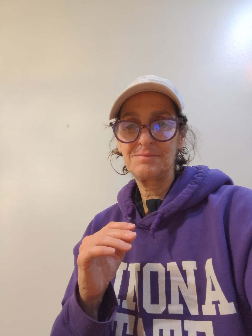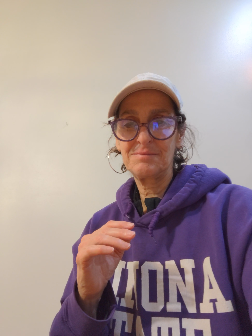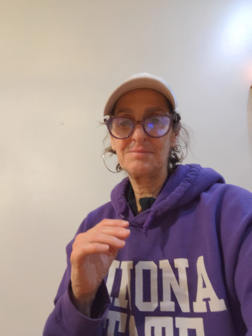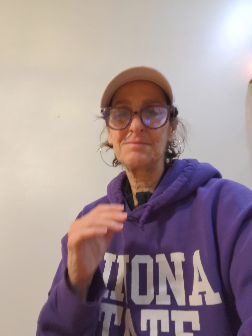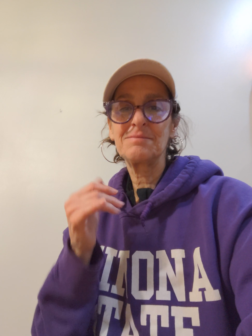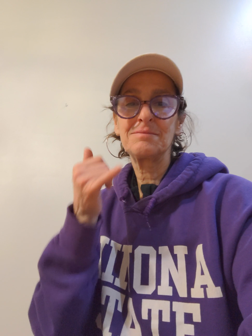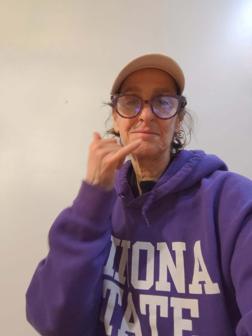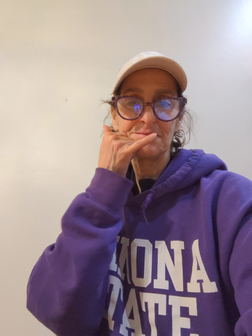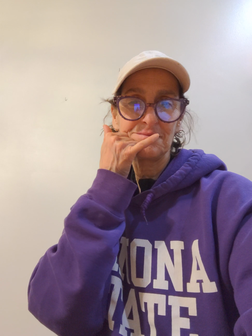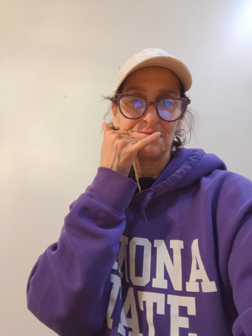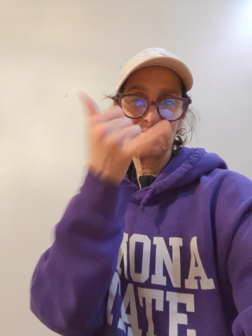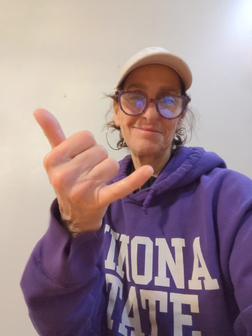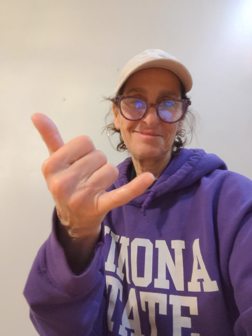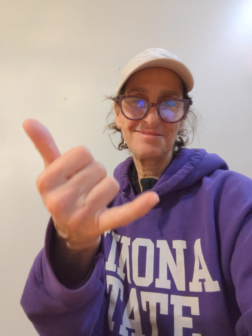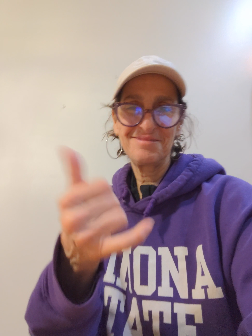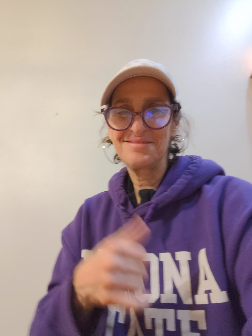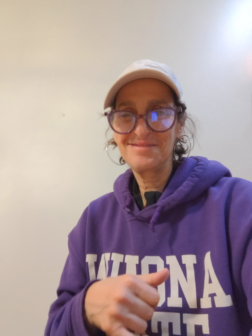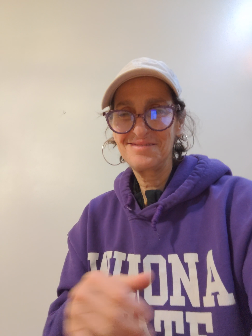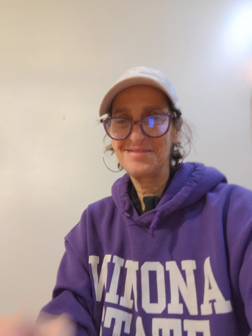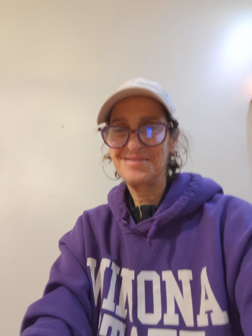call on the phone